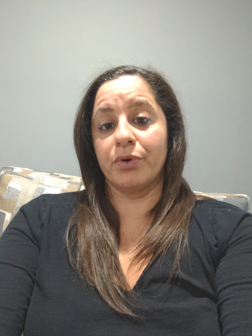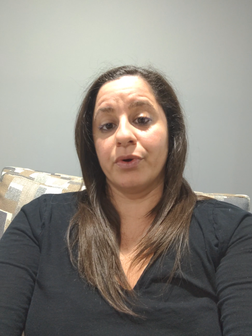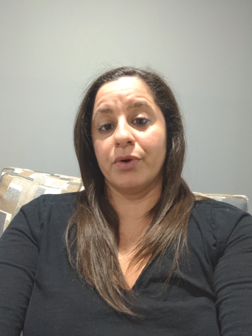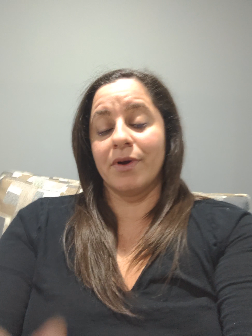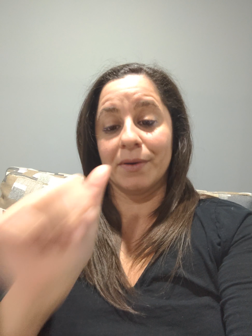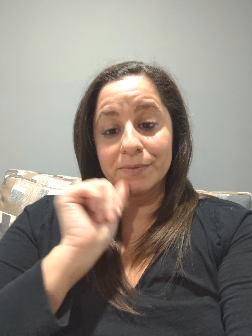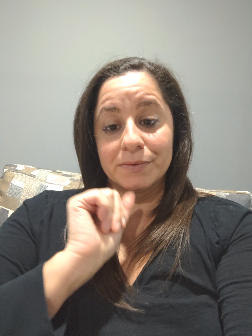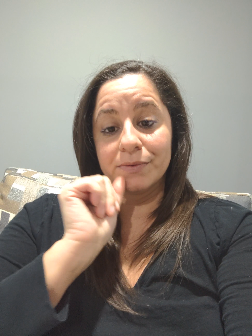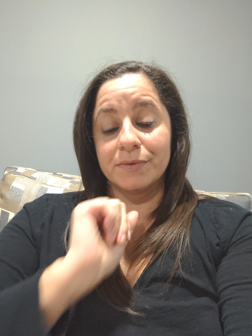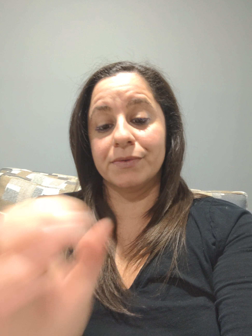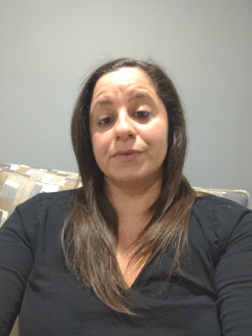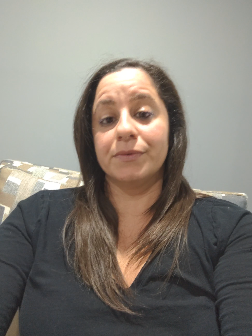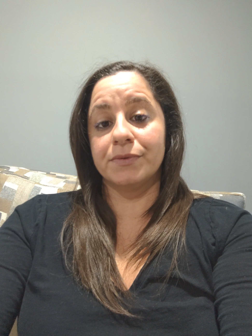aunt